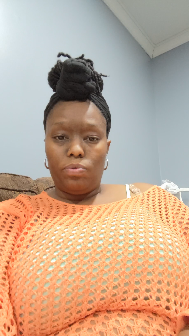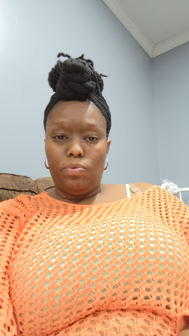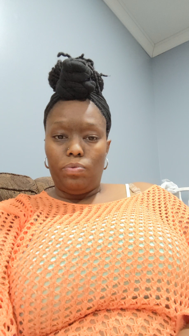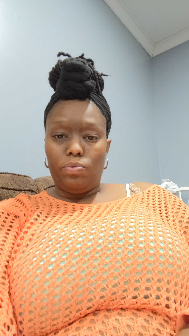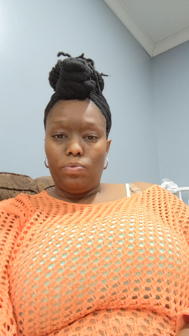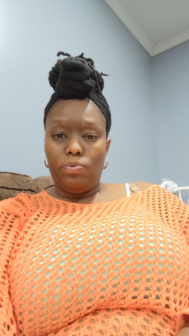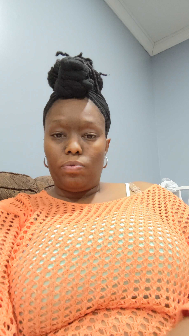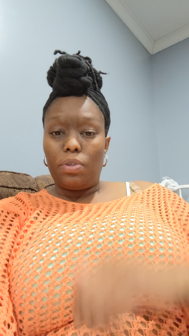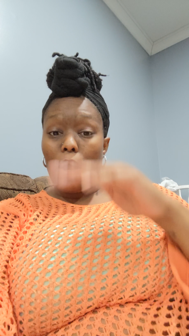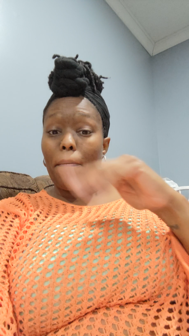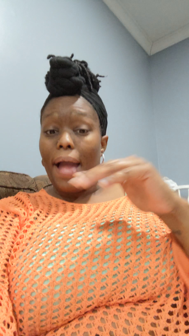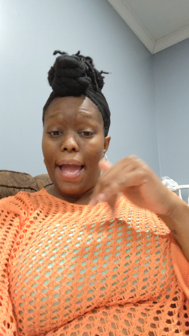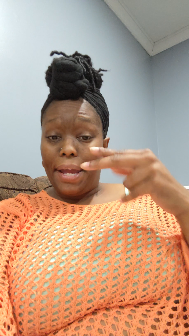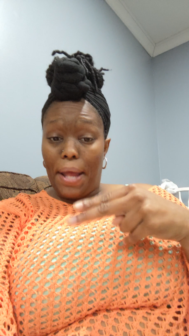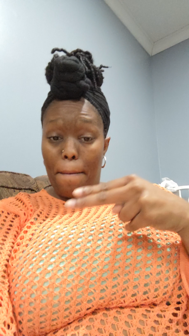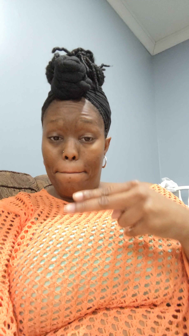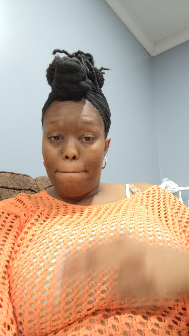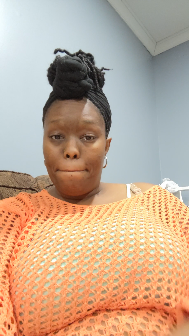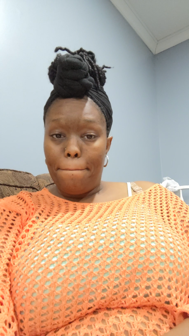pet's name